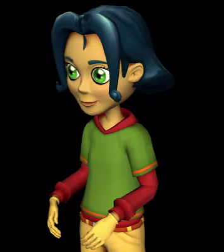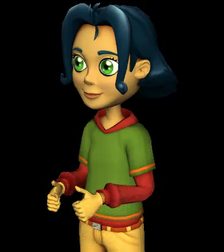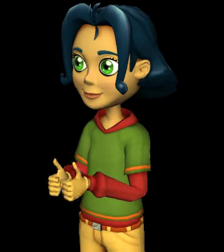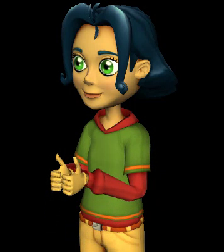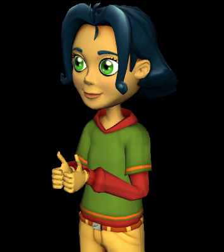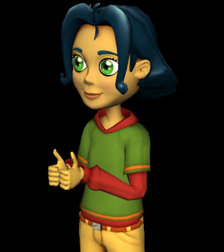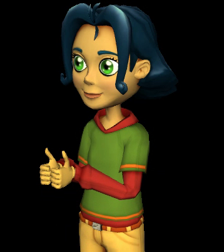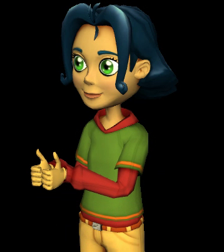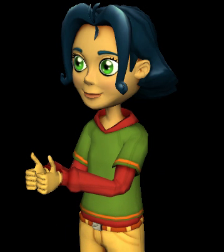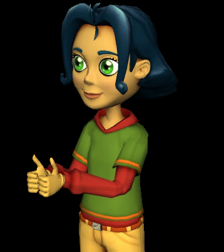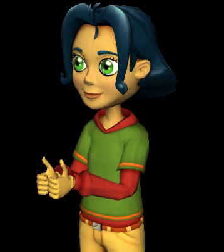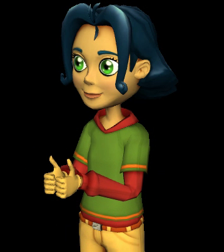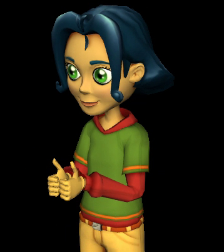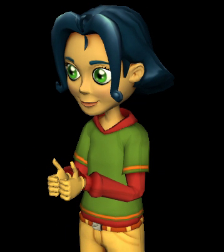معا